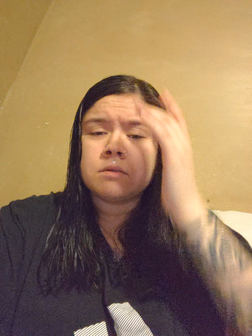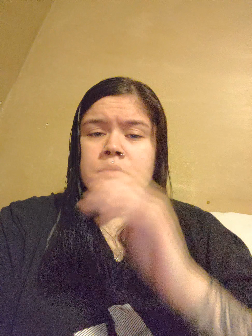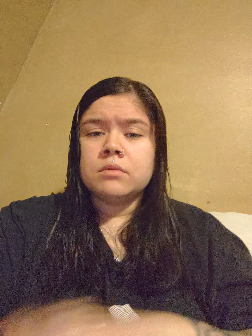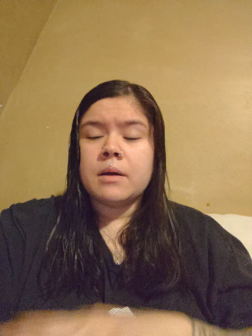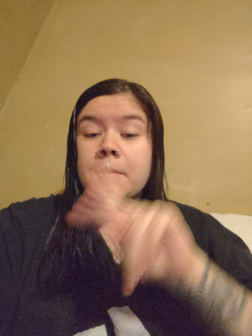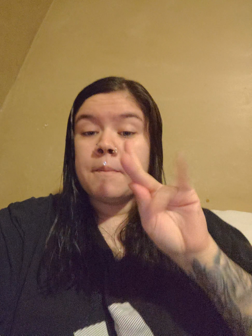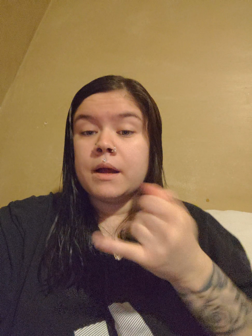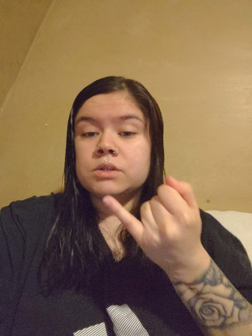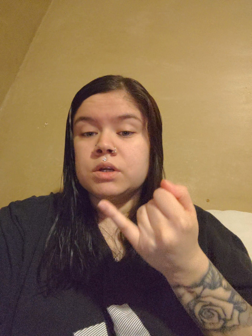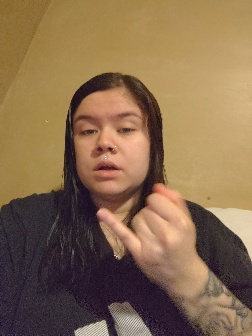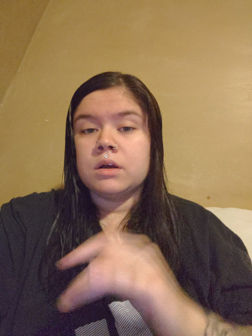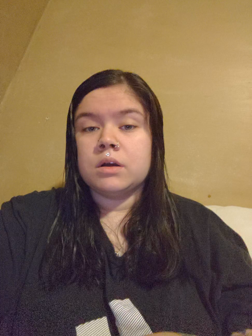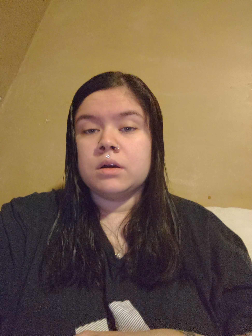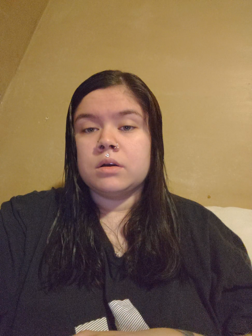pajamas